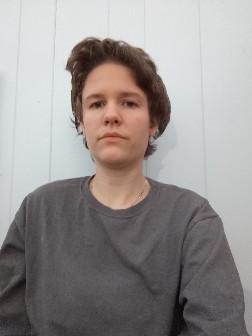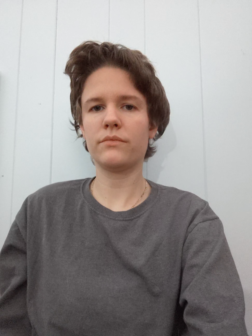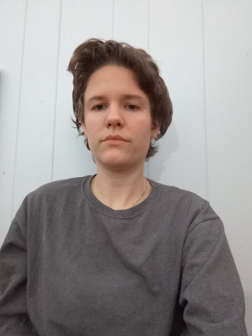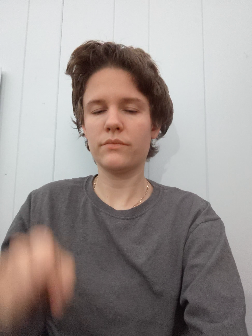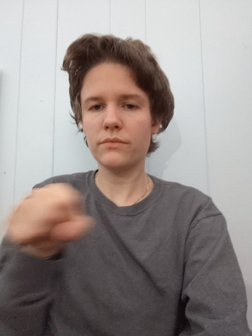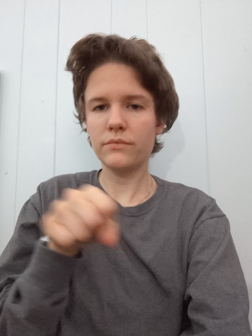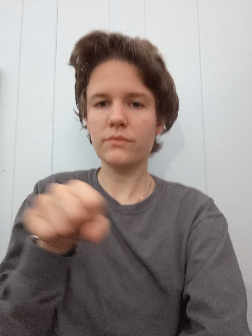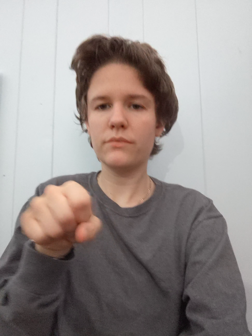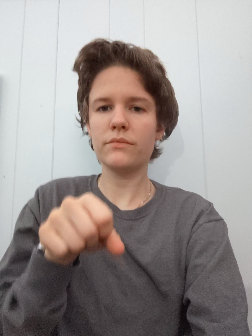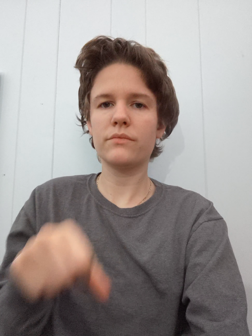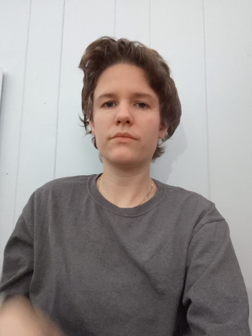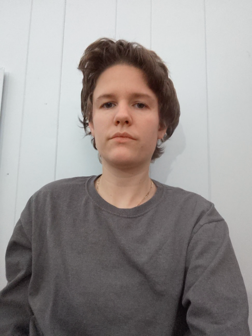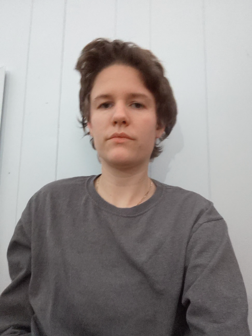shoe